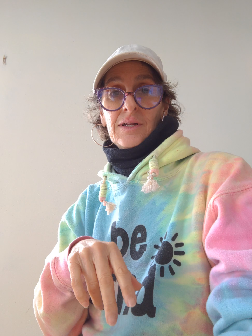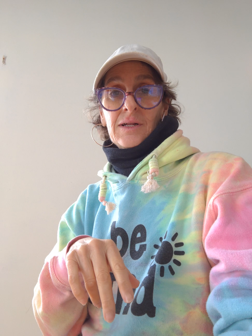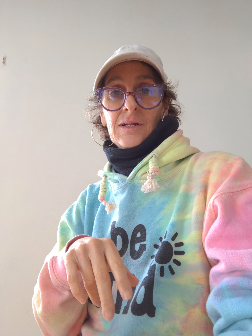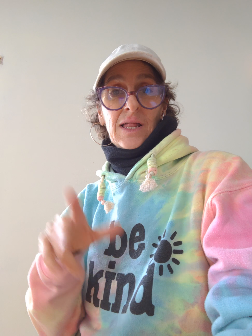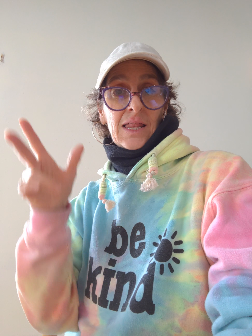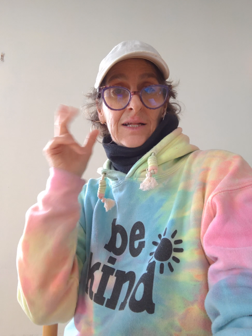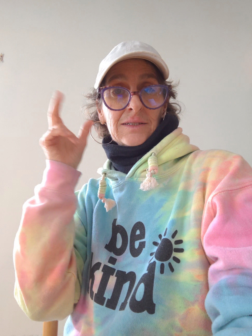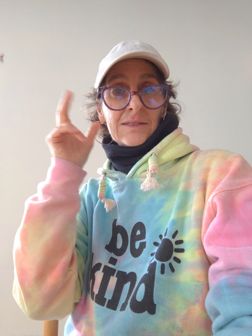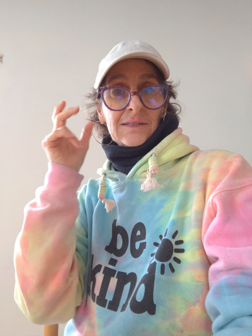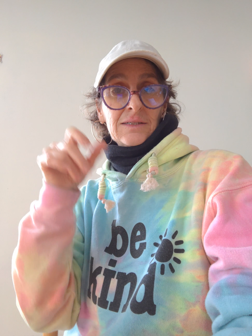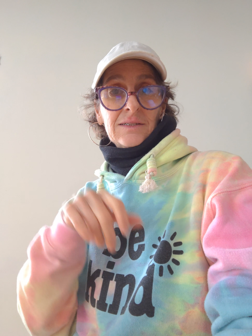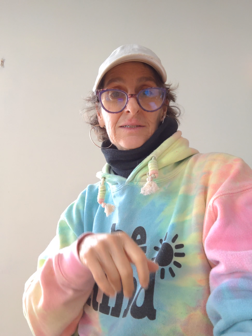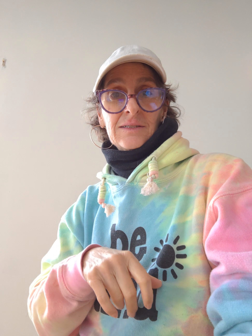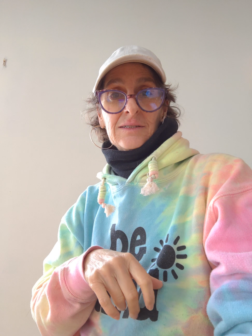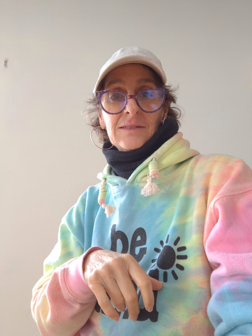listen